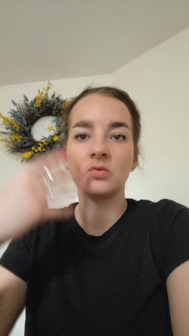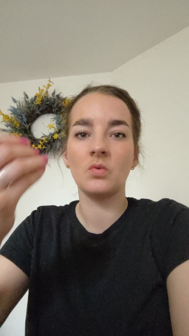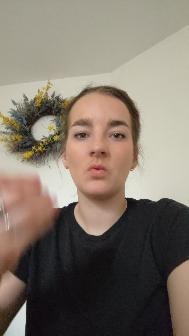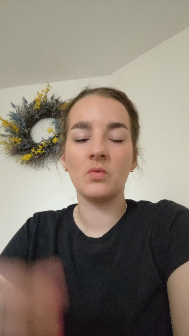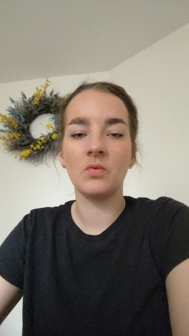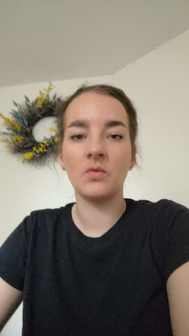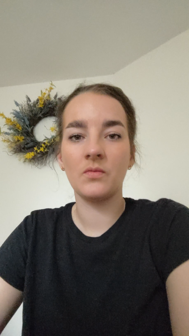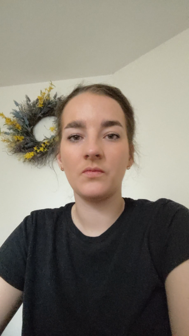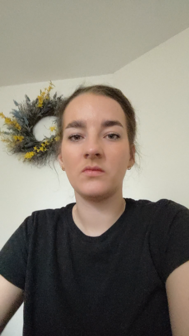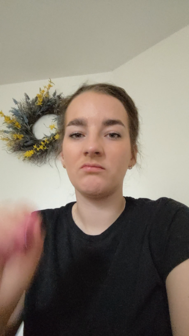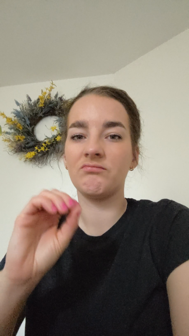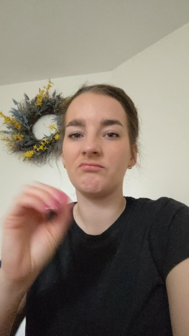none